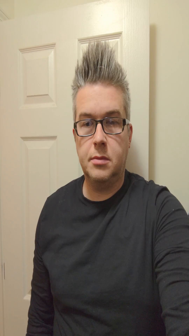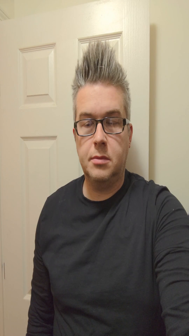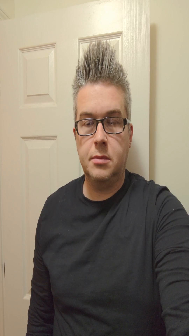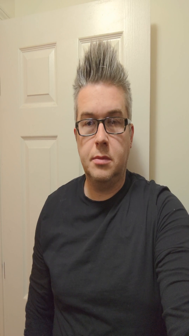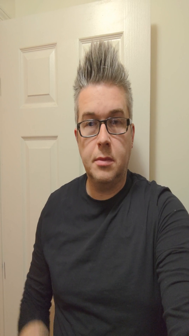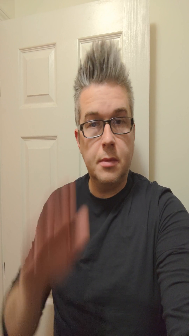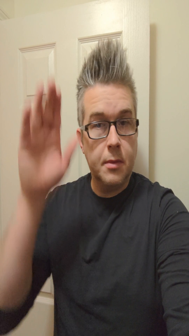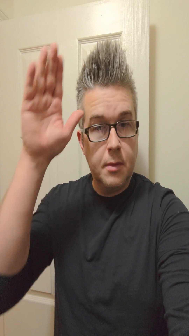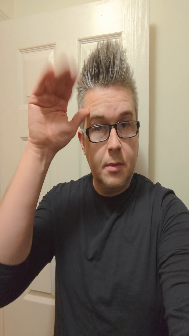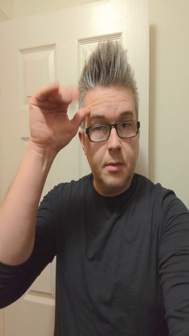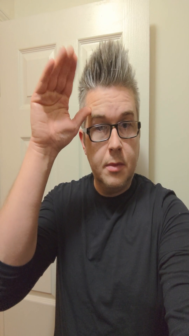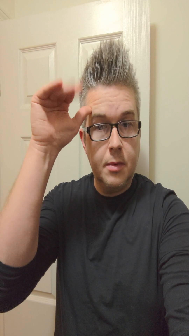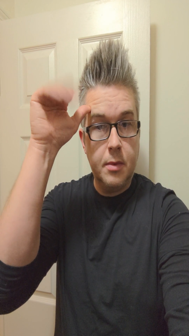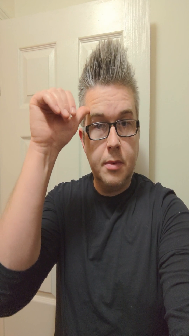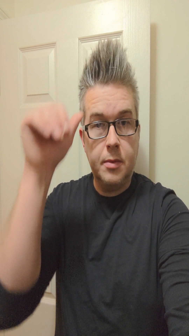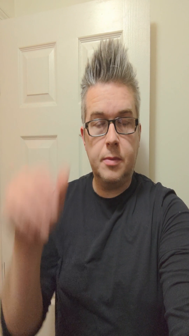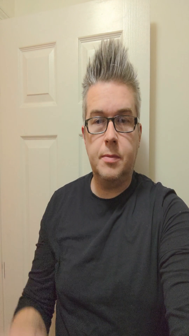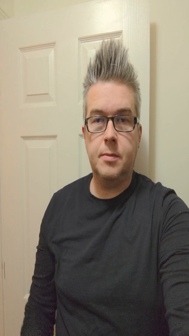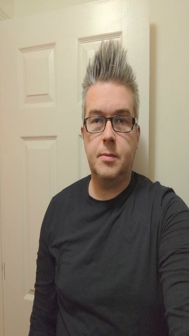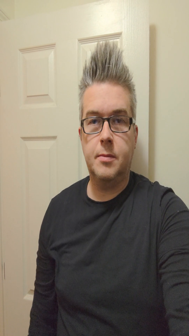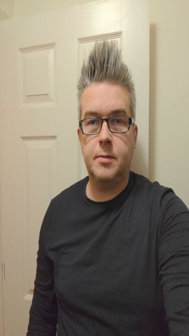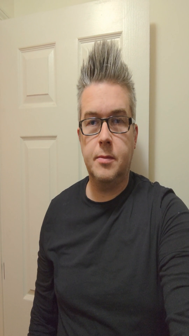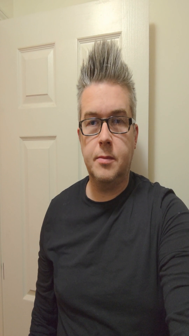donkey